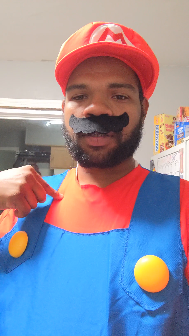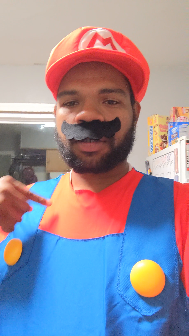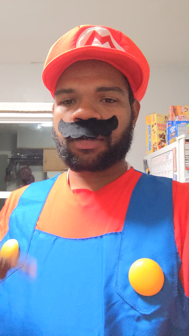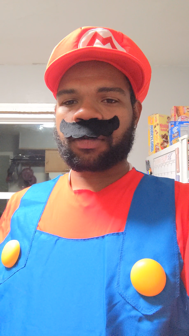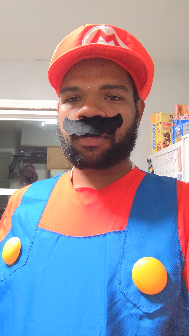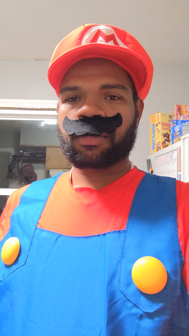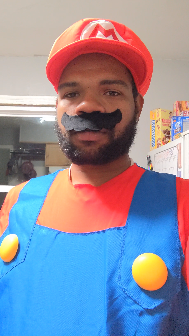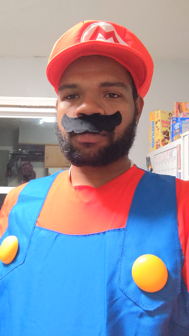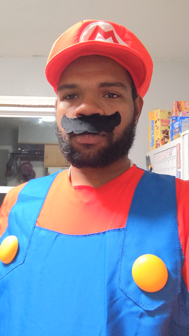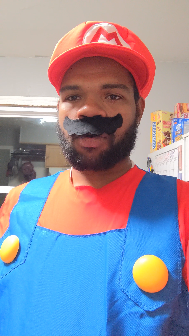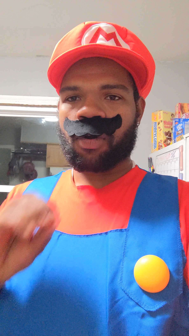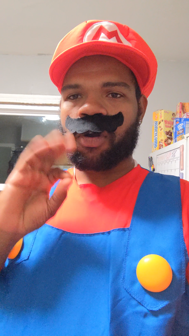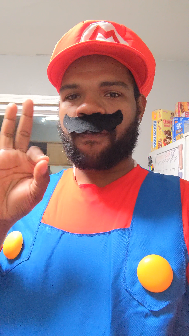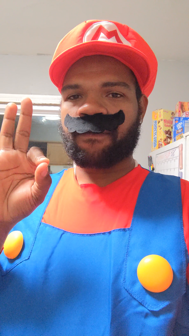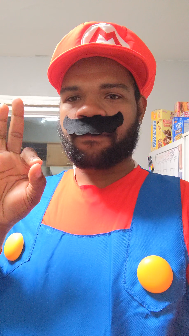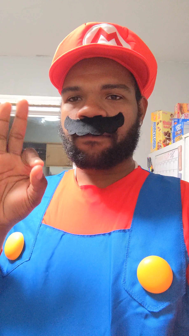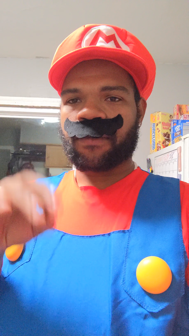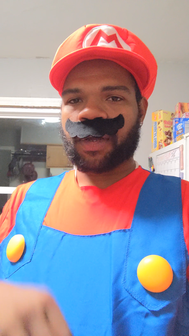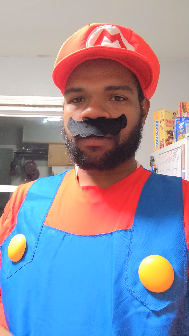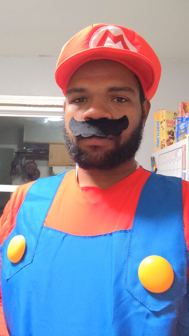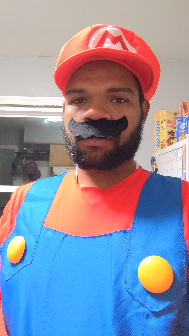off